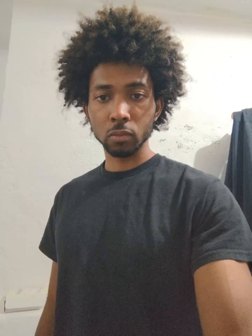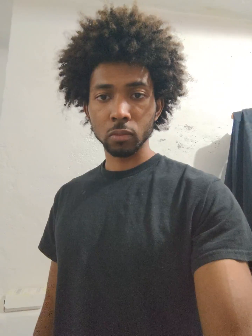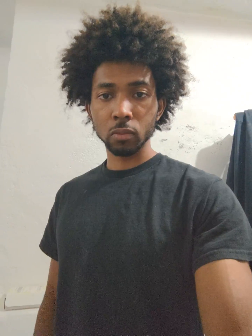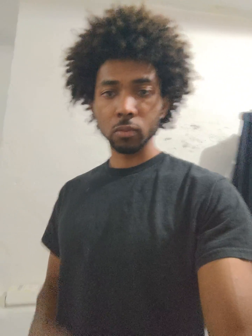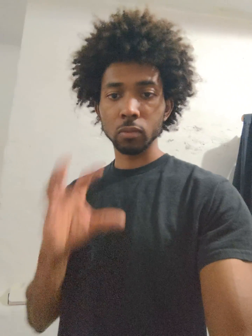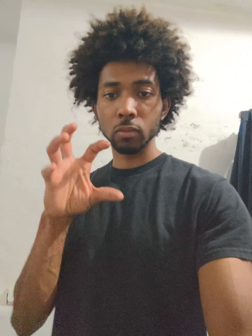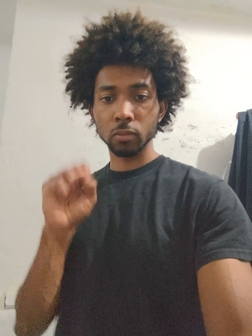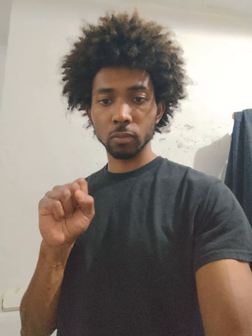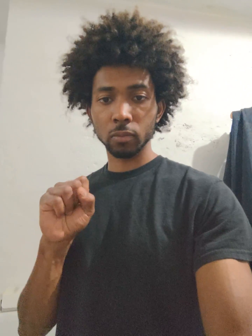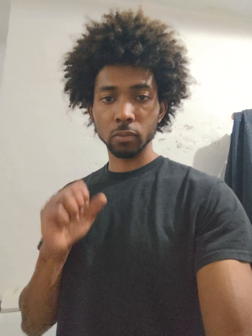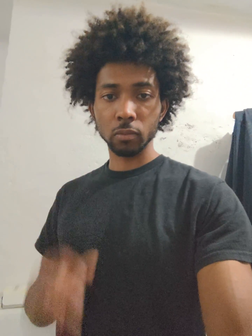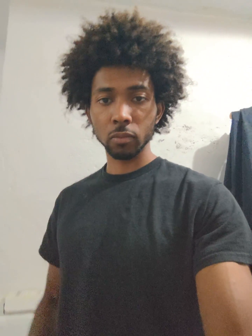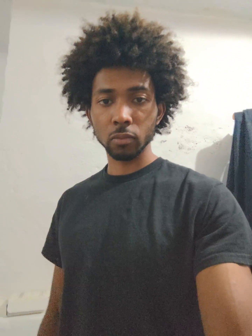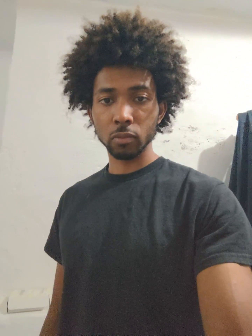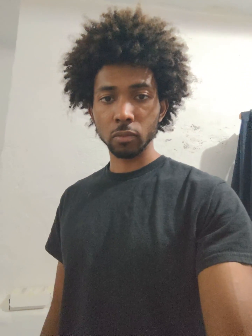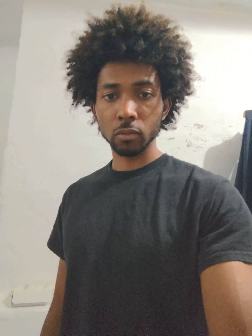catch